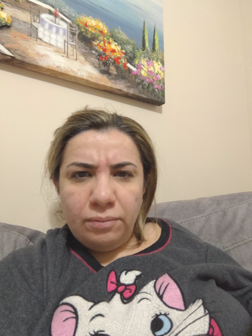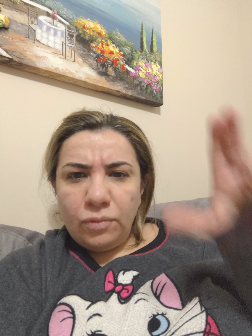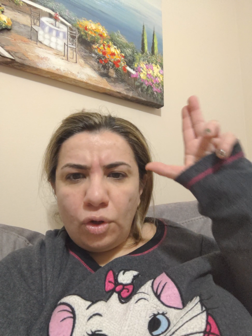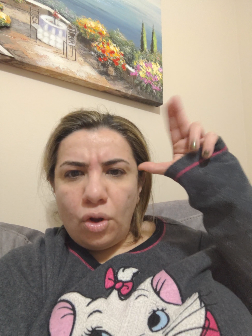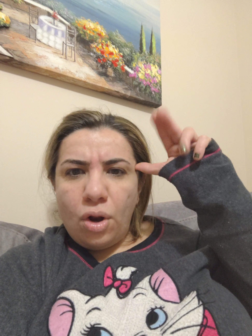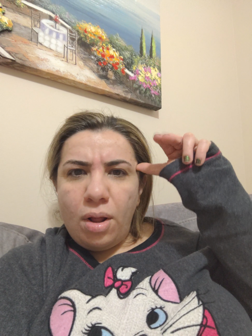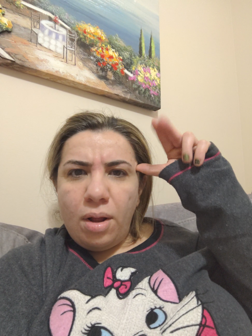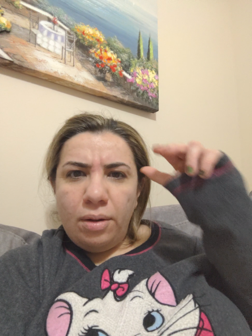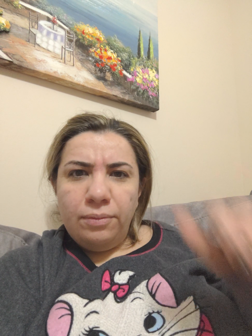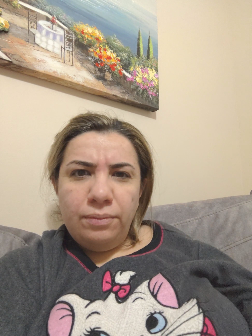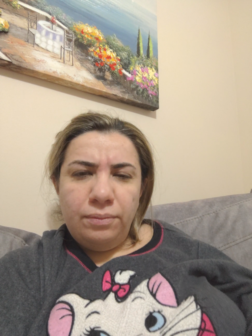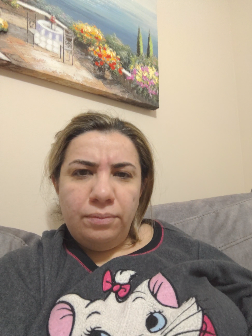horse